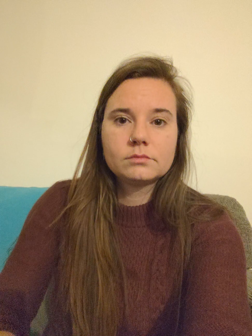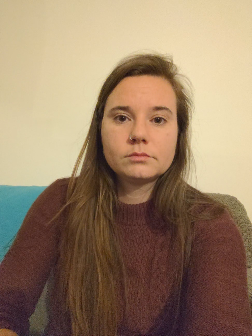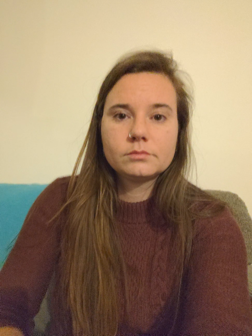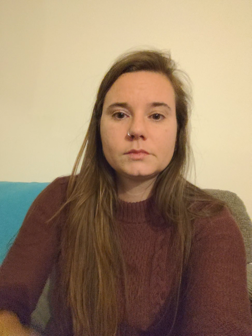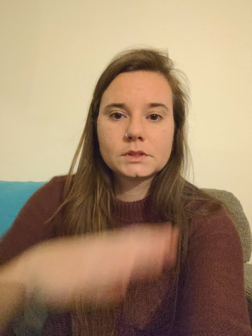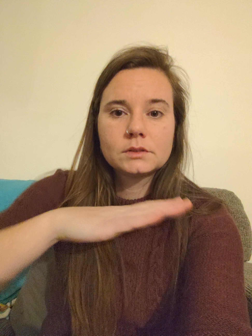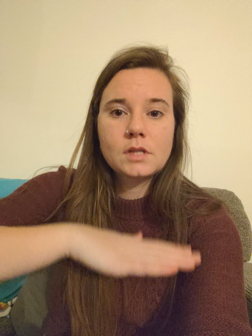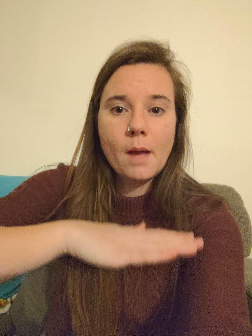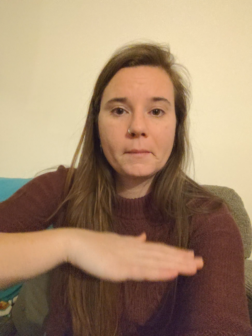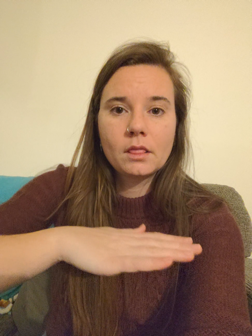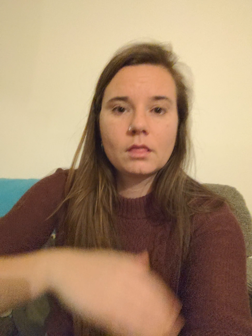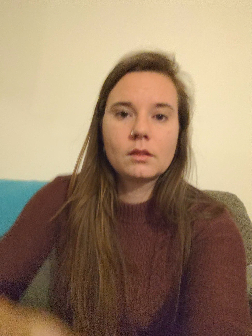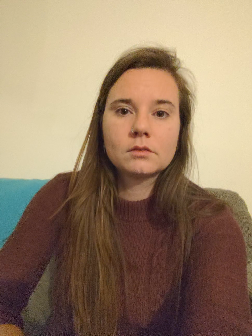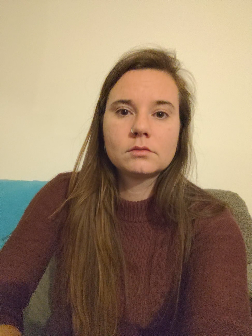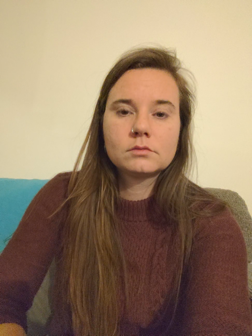table